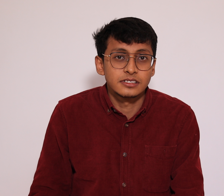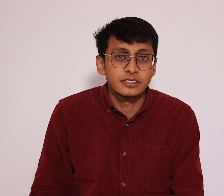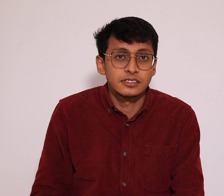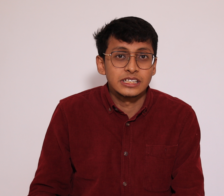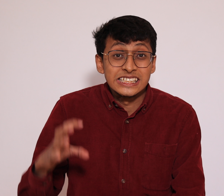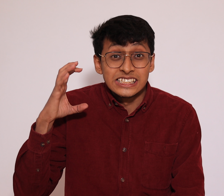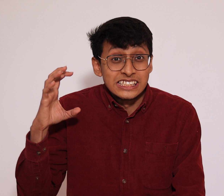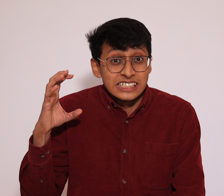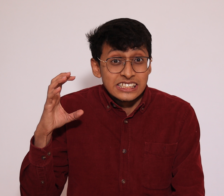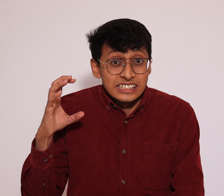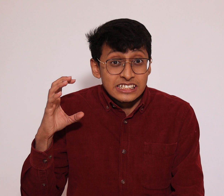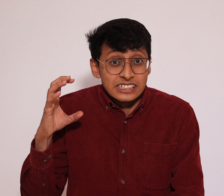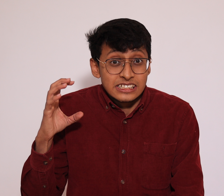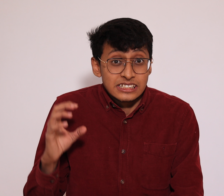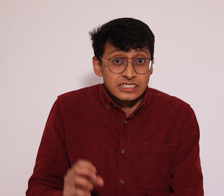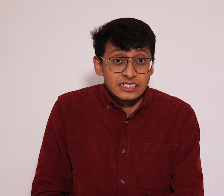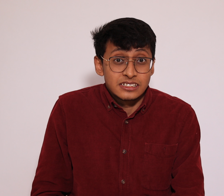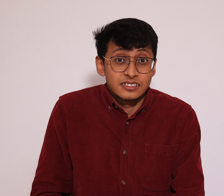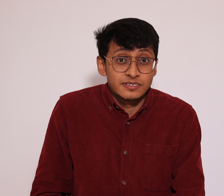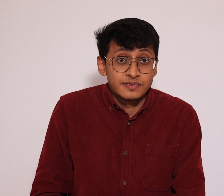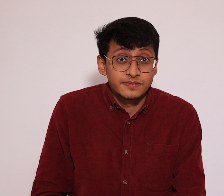stiff